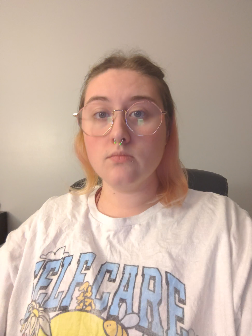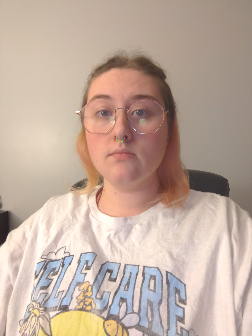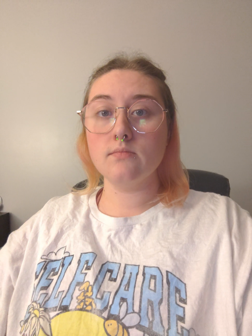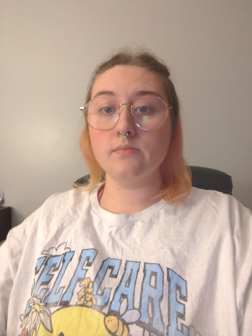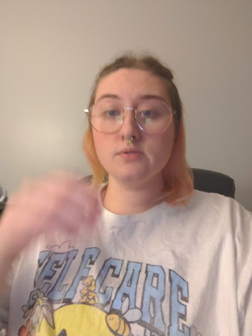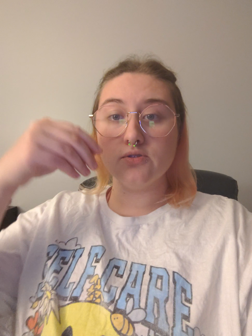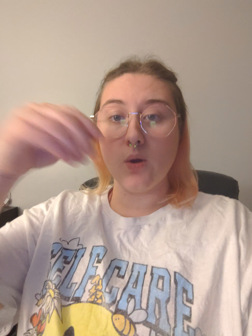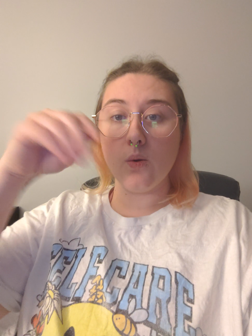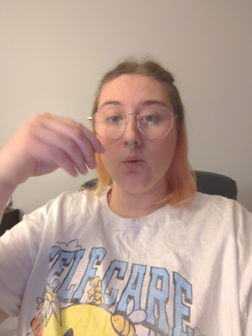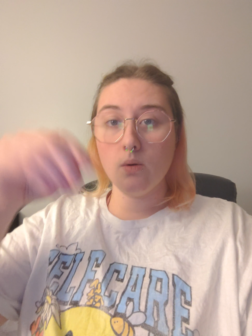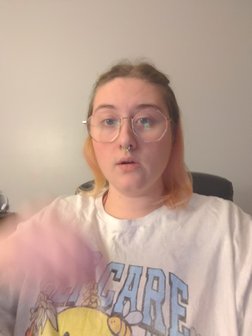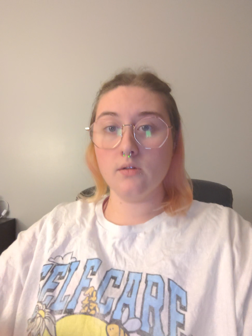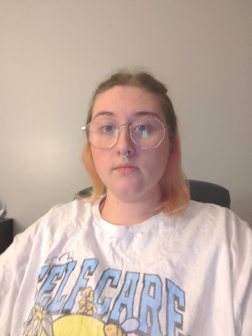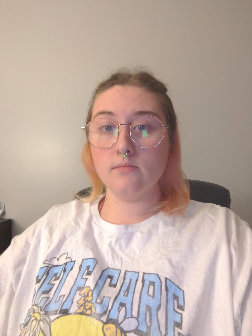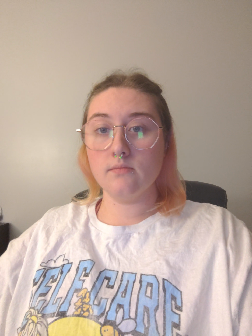store